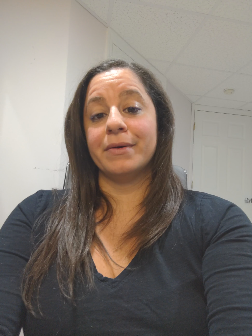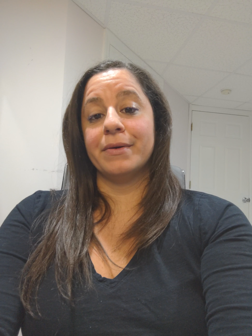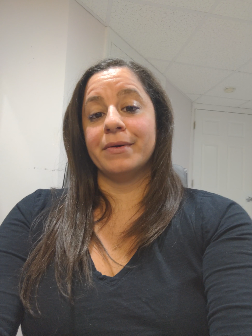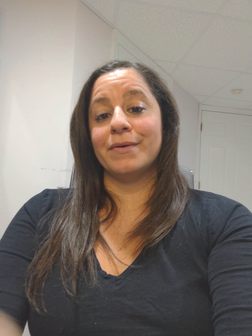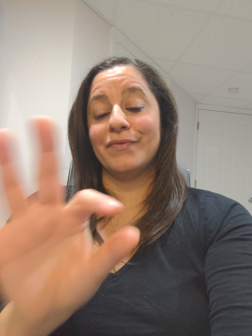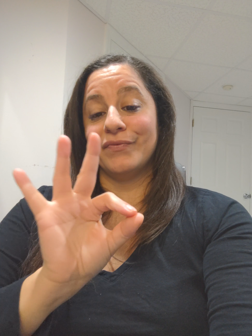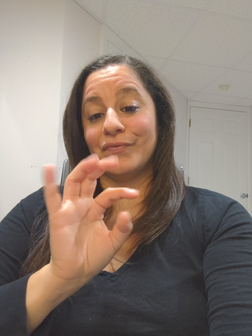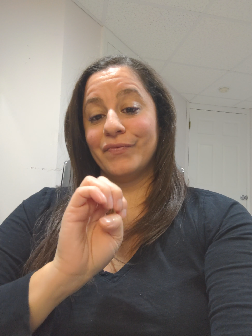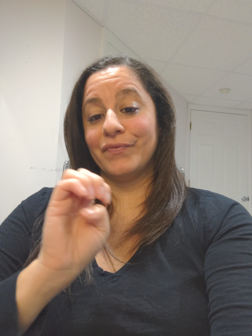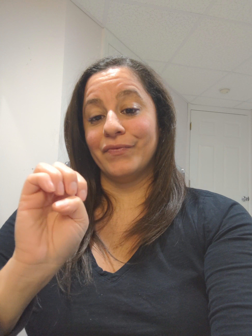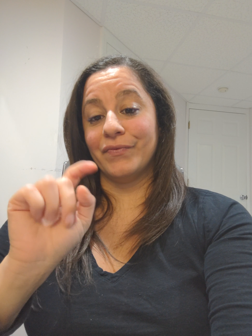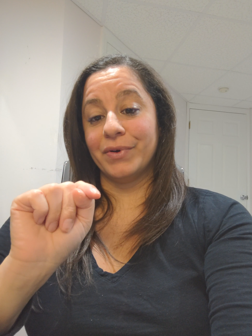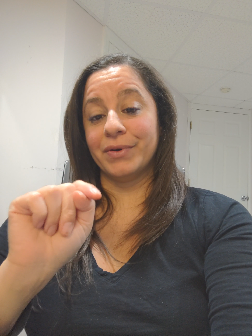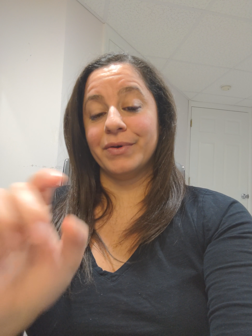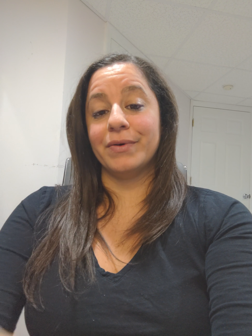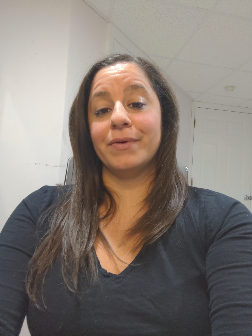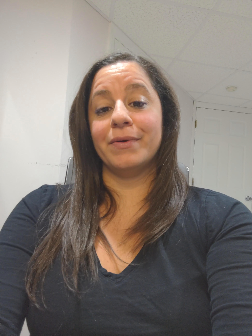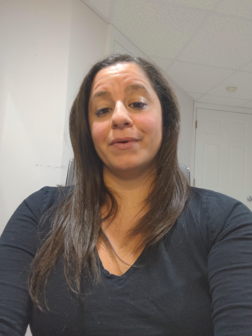feet